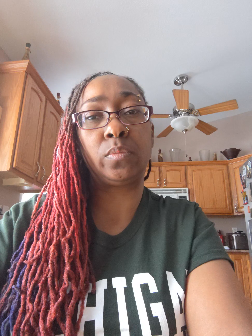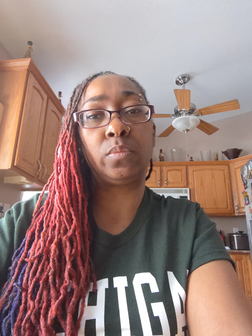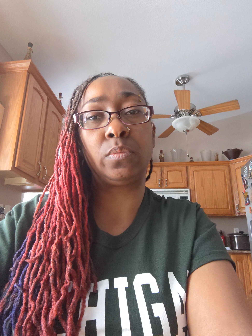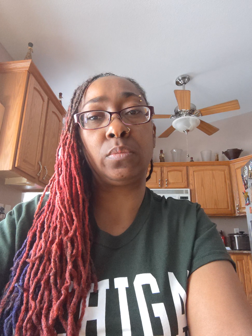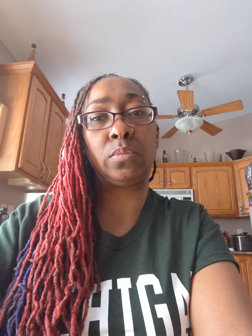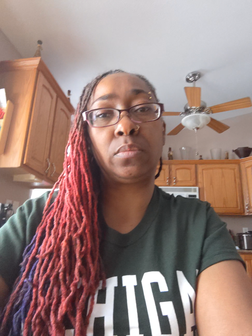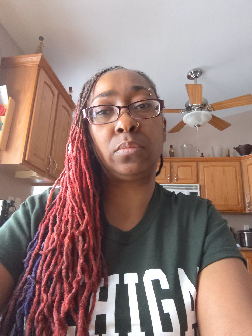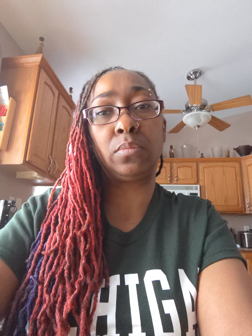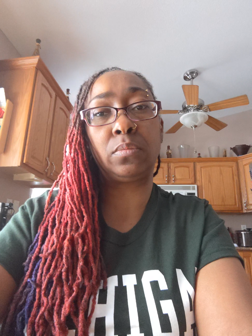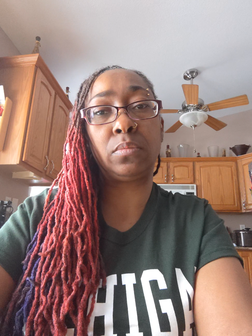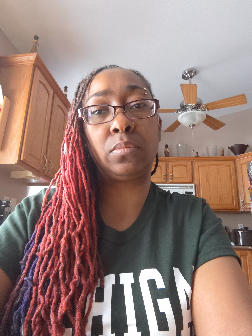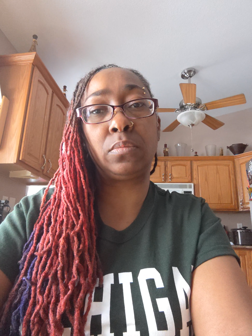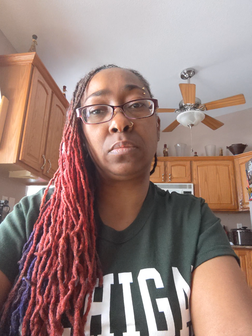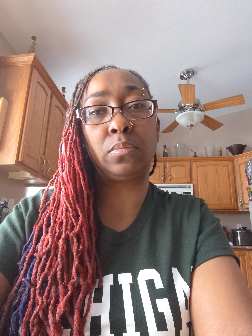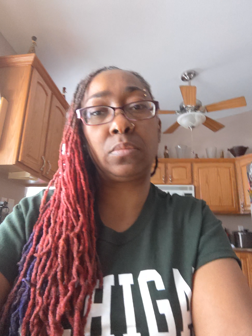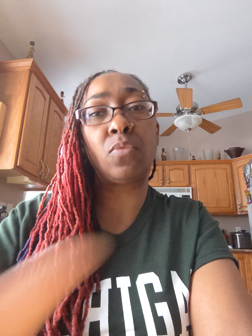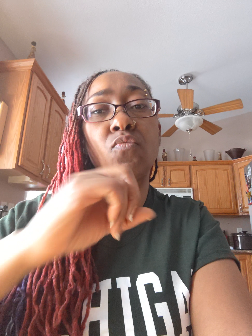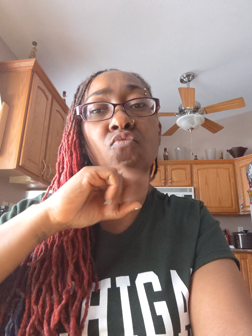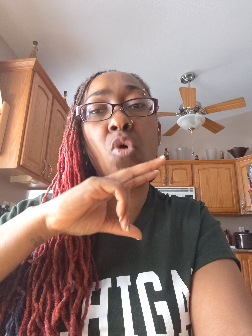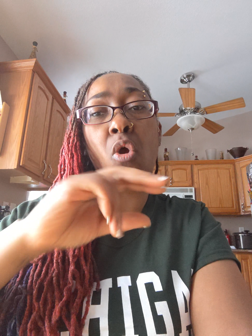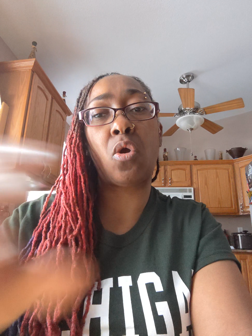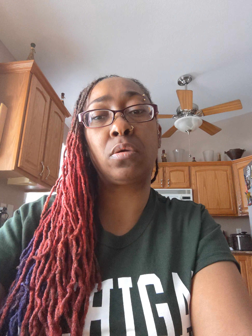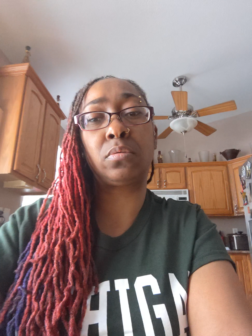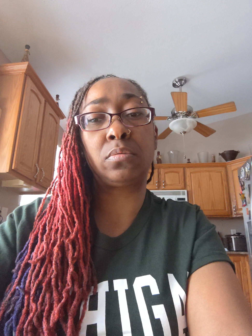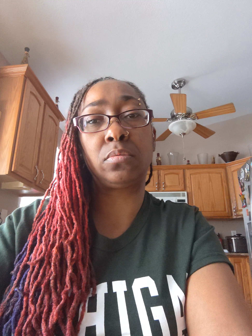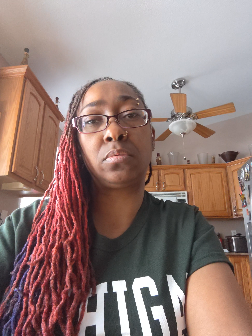frog